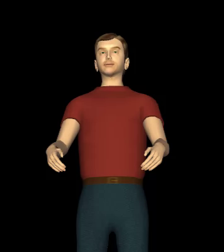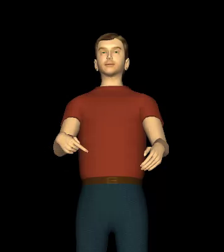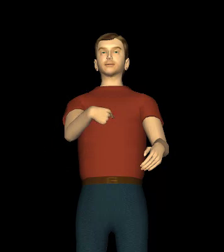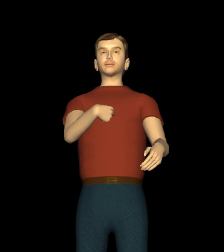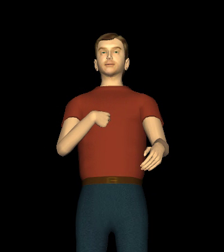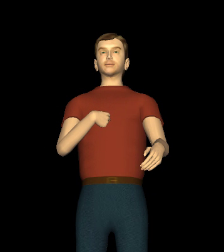أنا